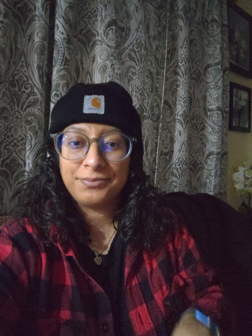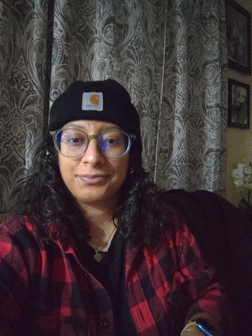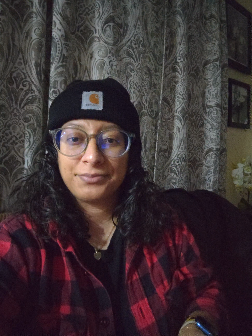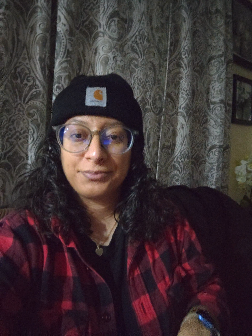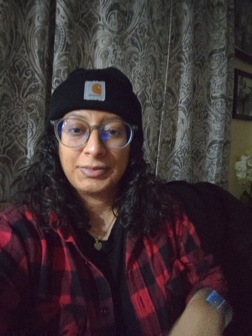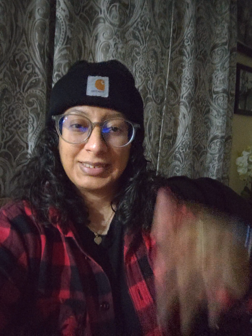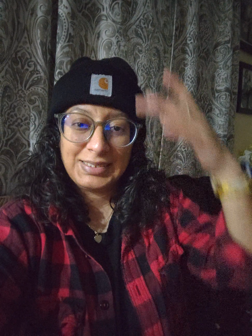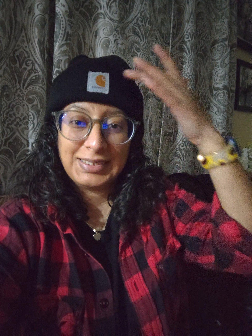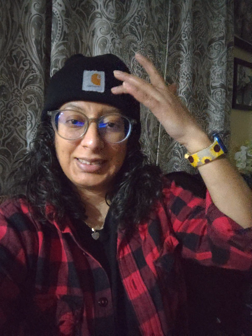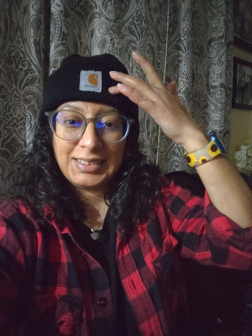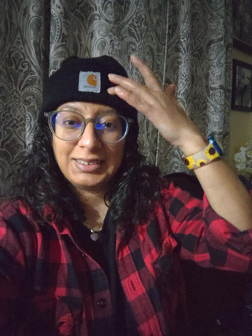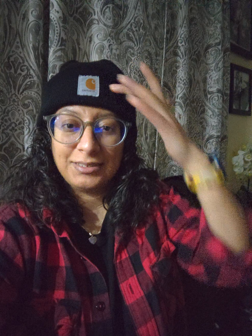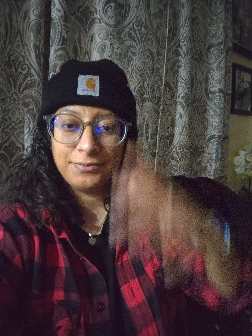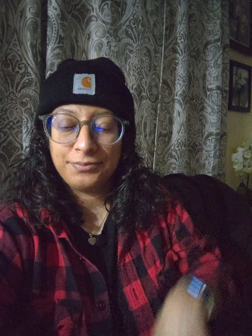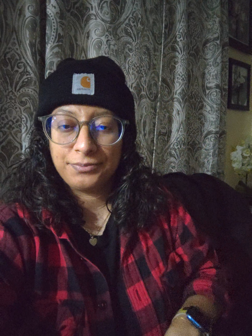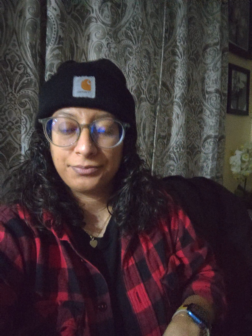sick